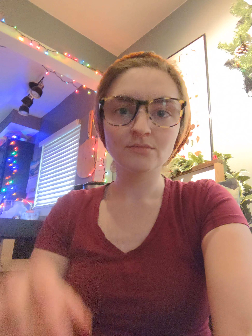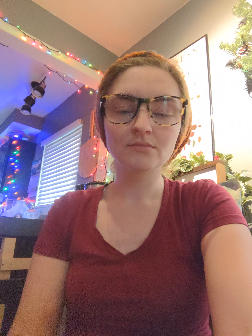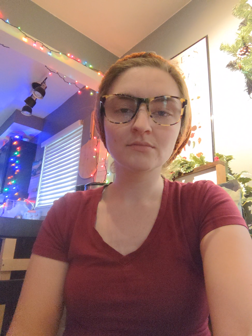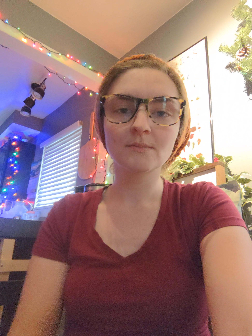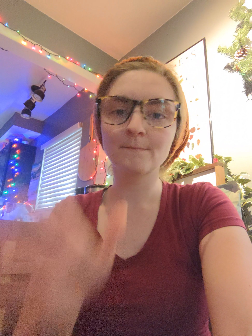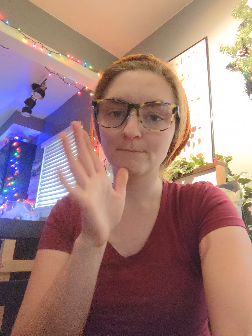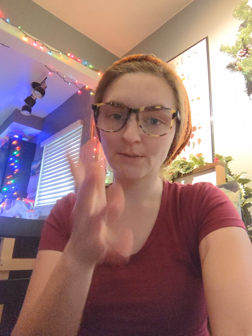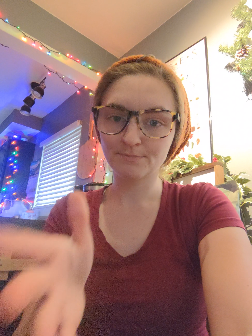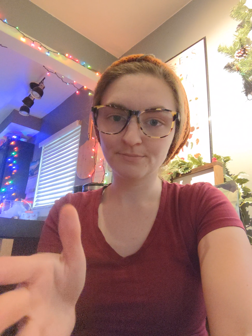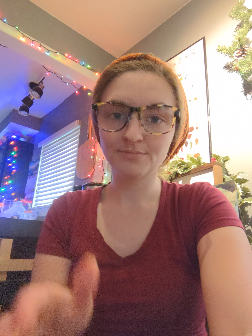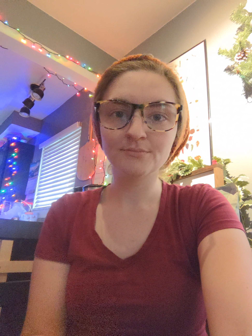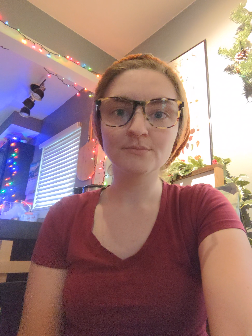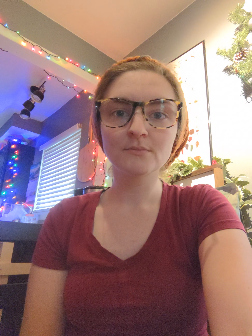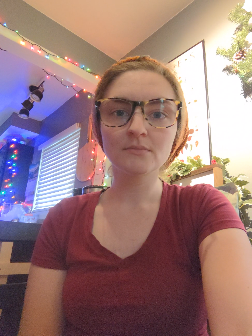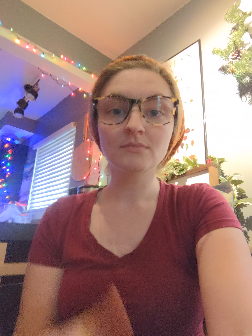grandma